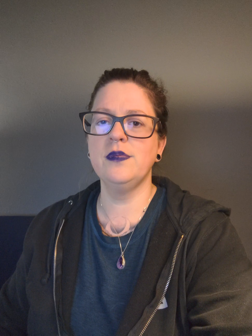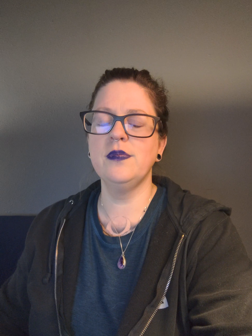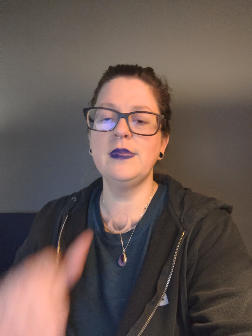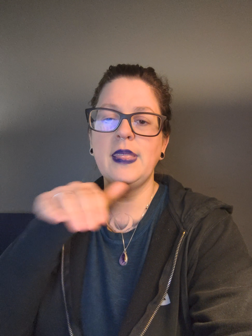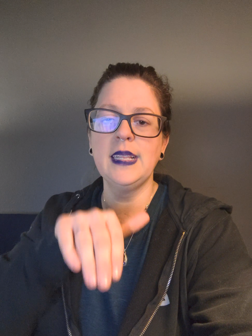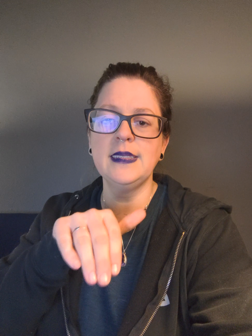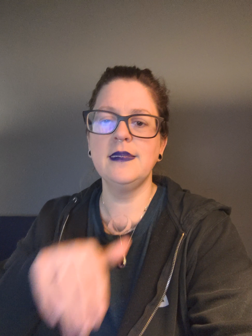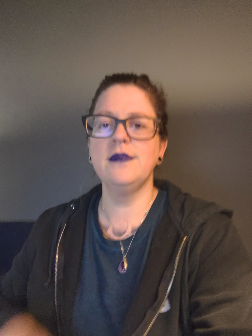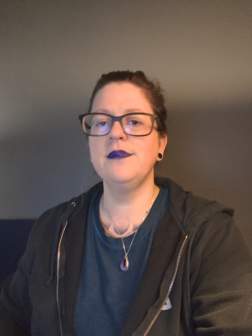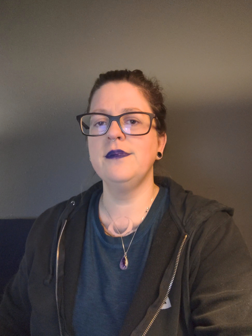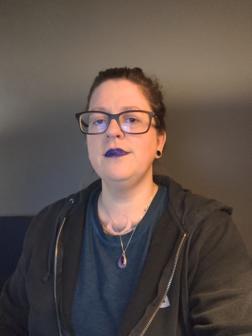night